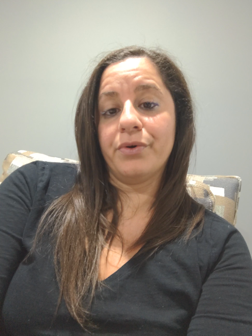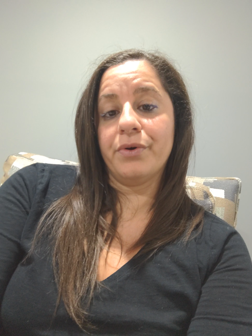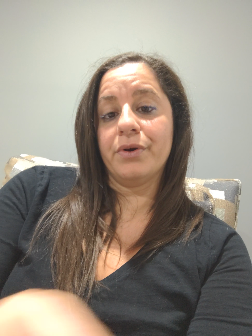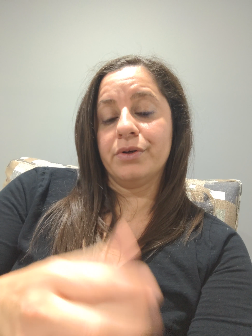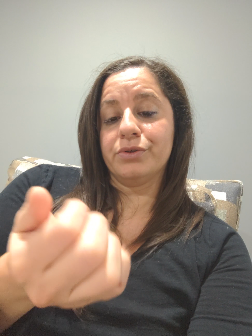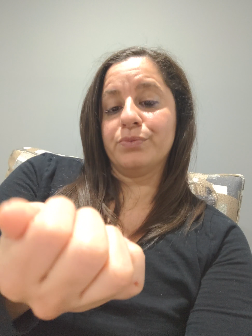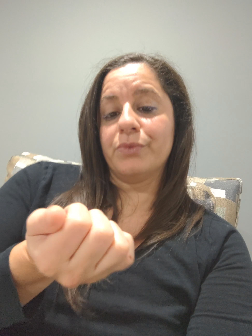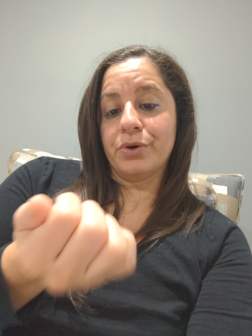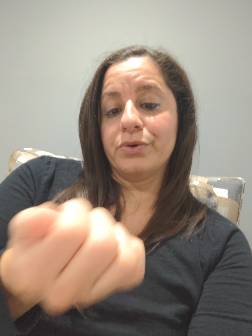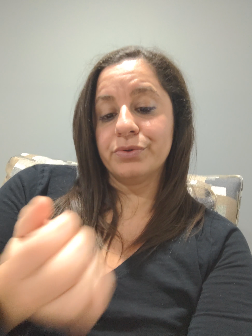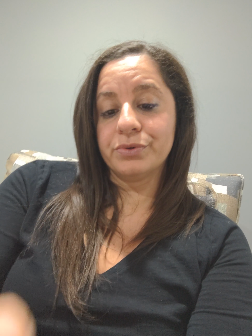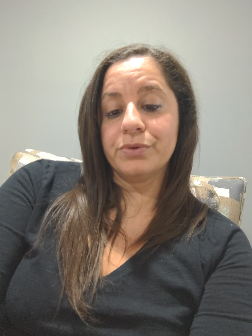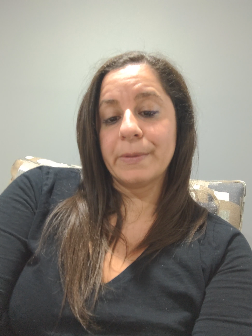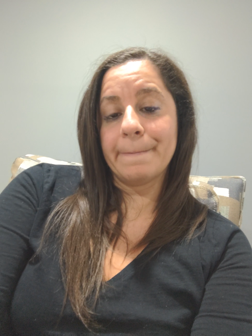drawer